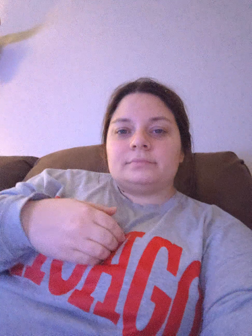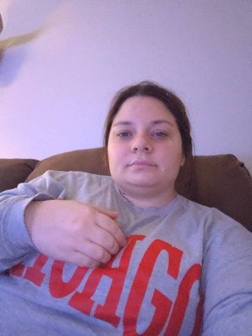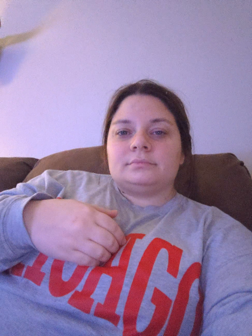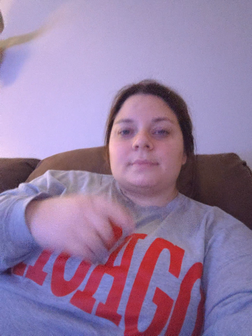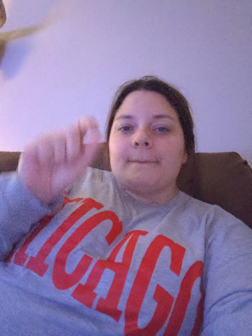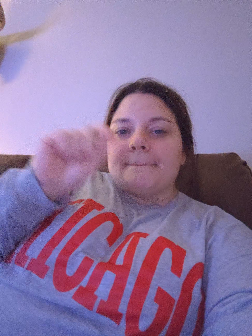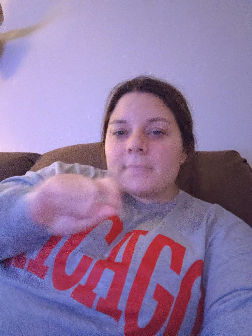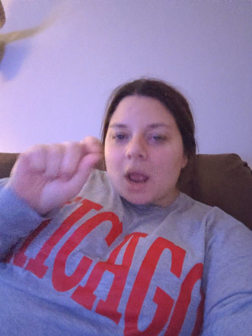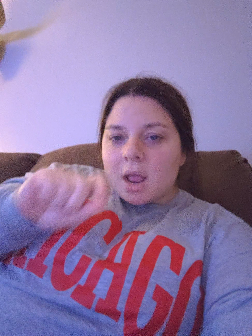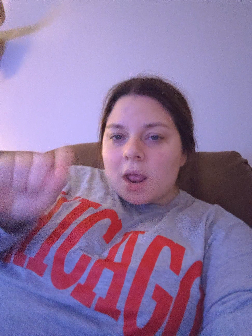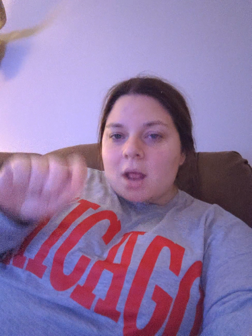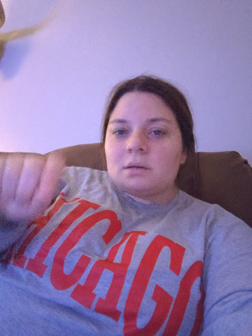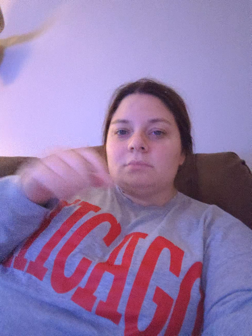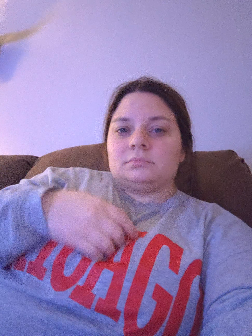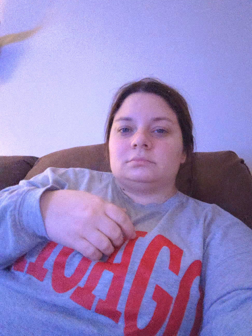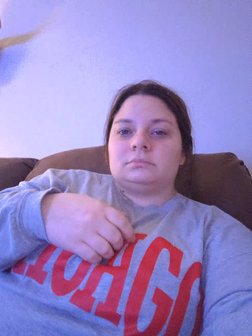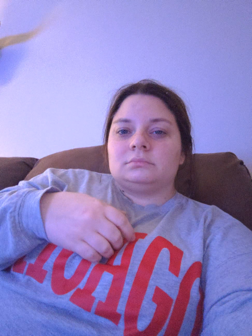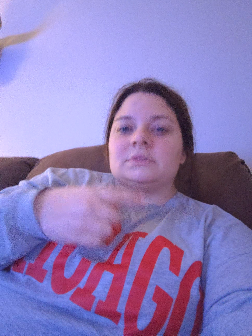pen